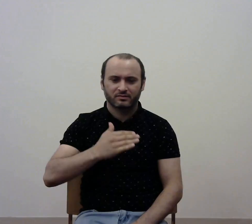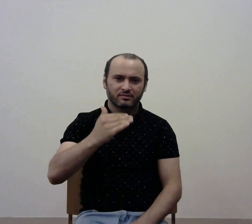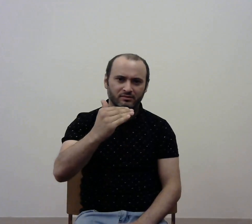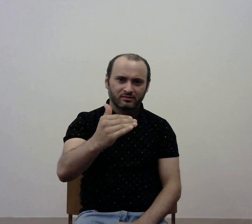siz